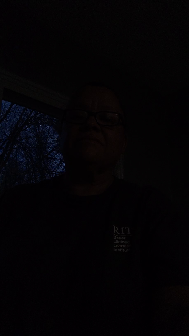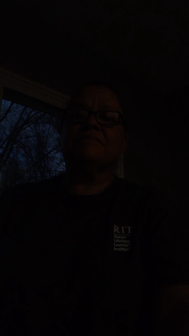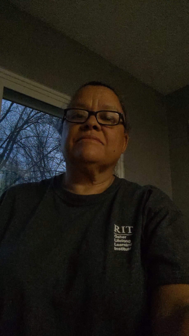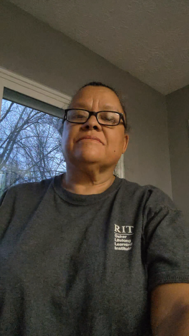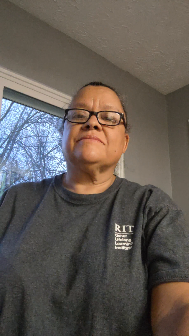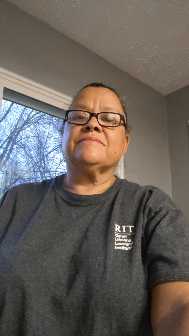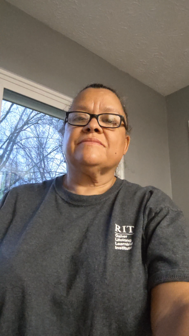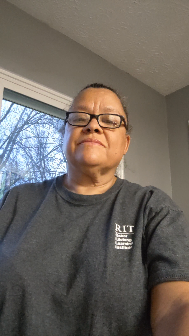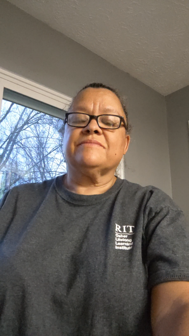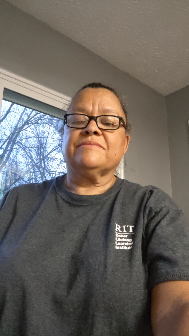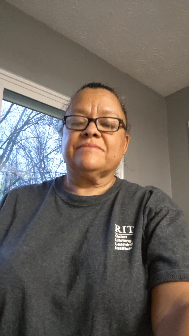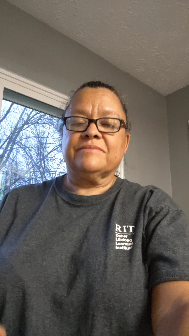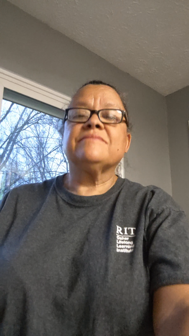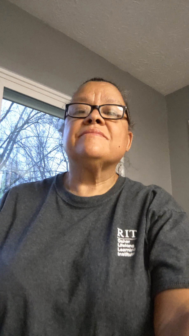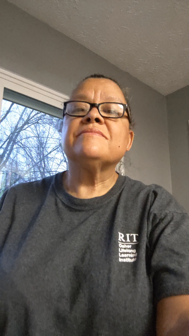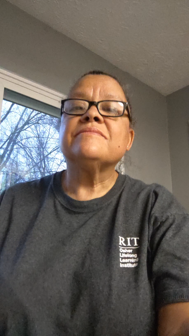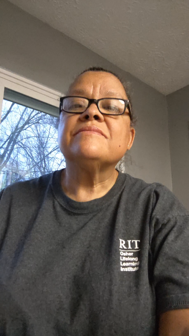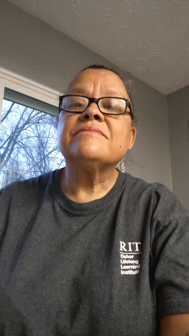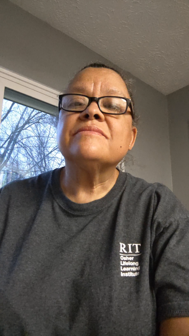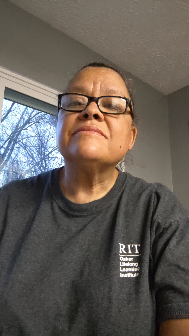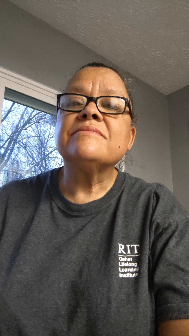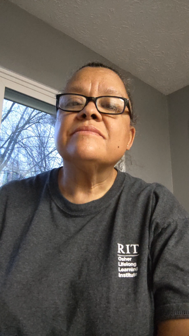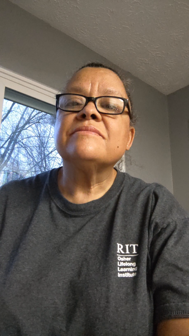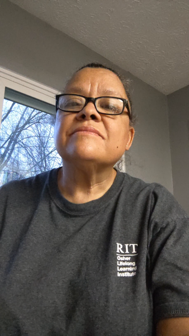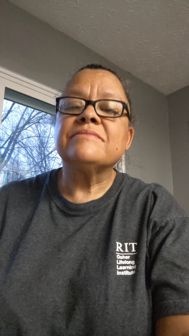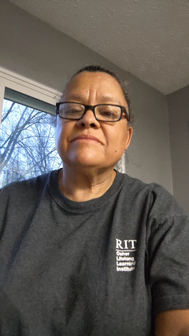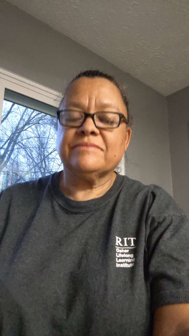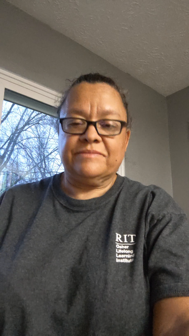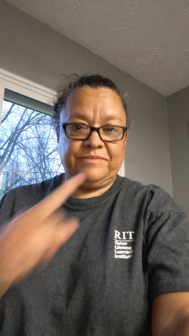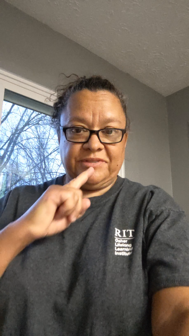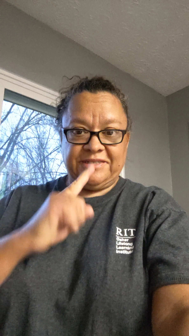is